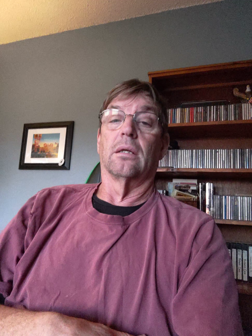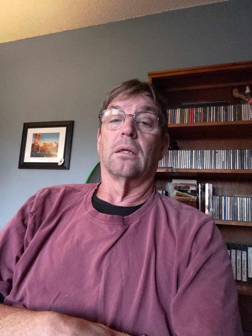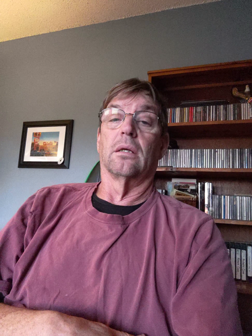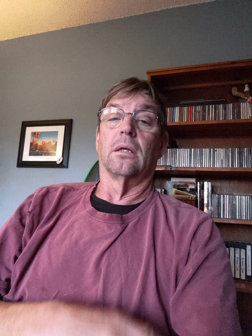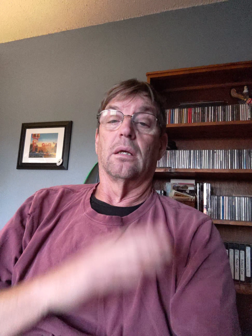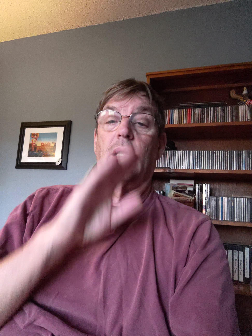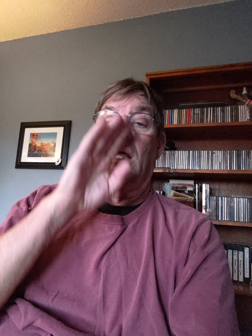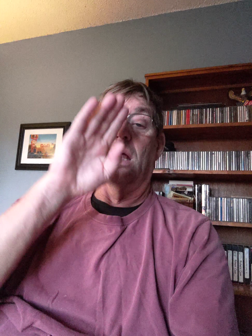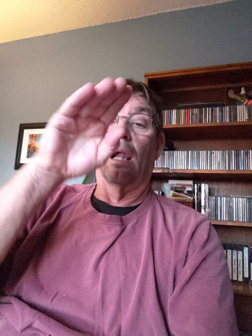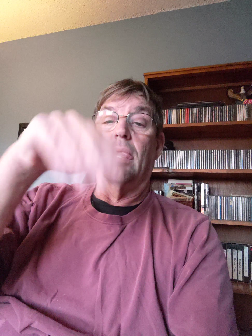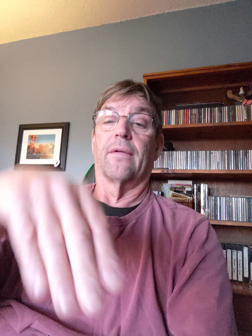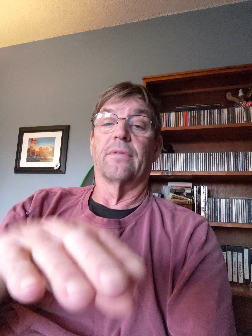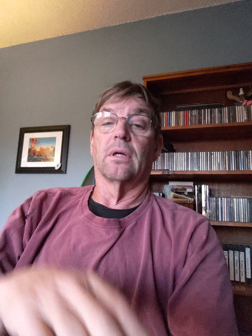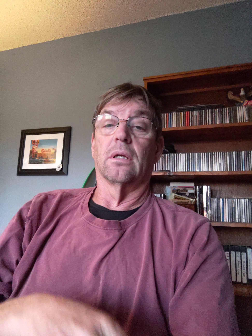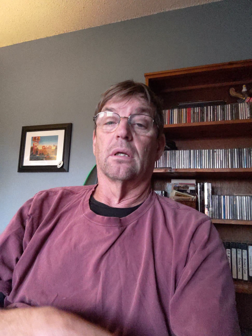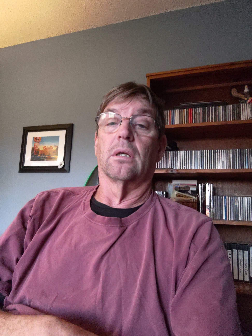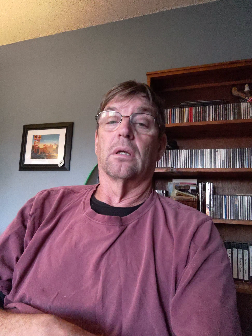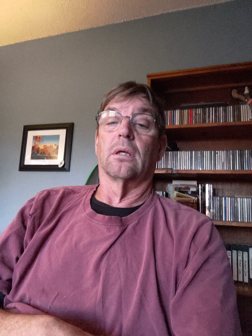elephant